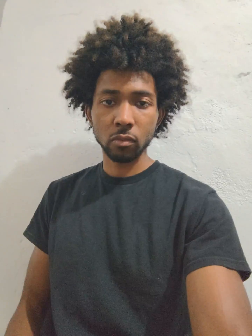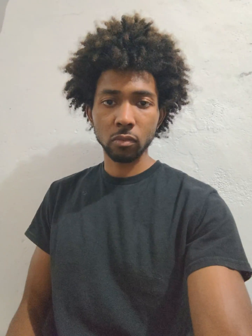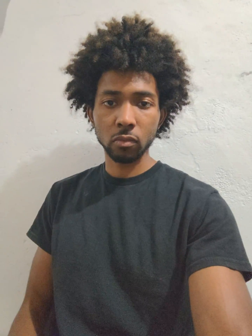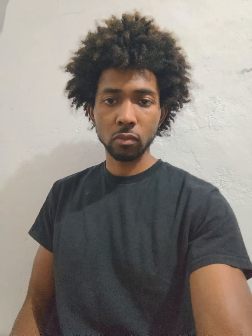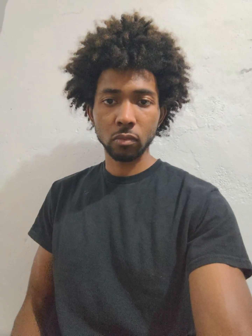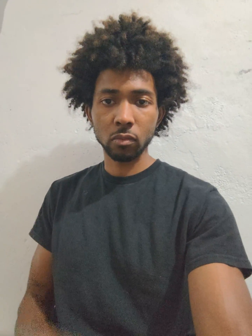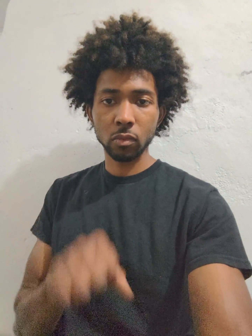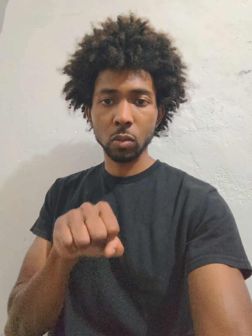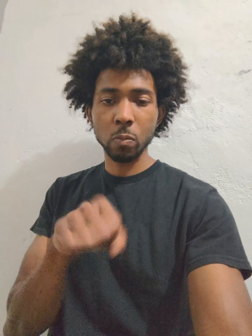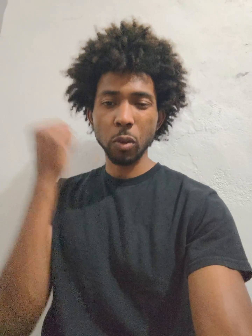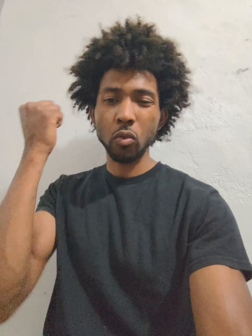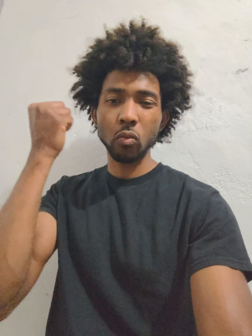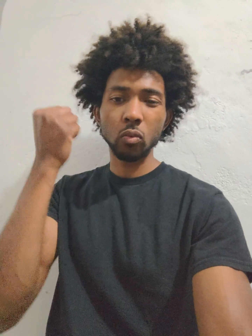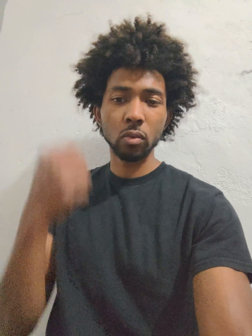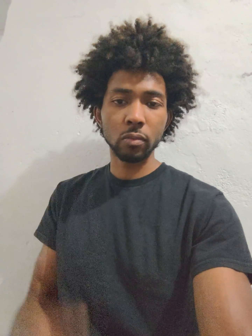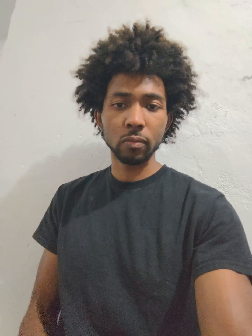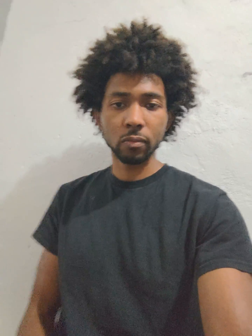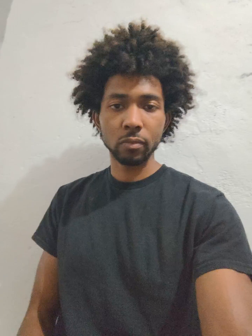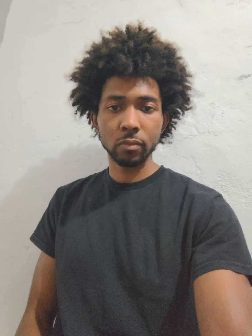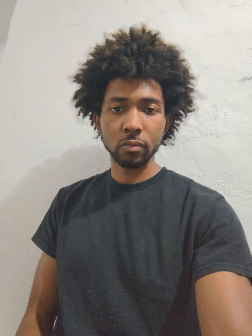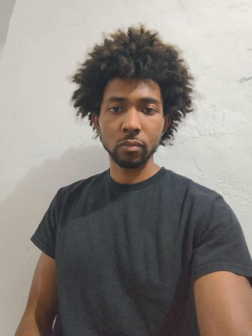broken